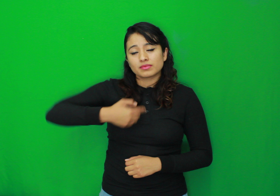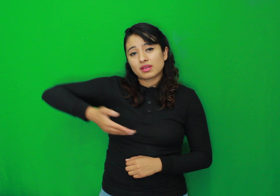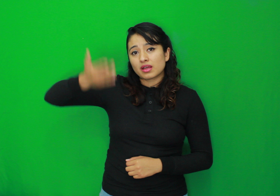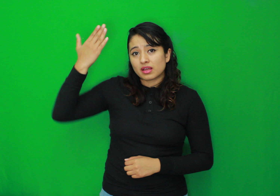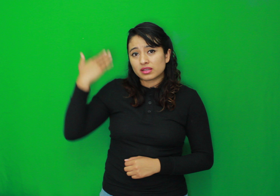antes